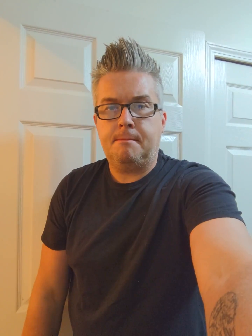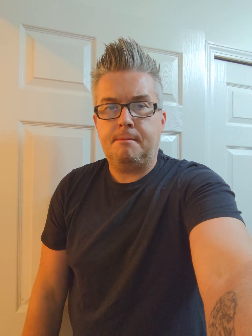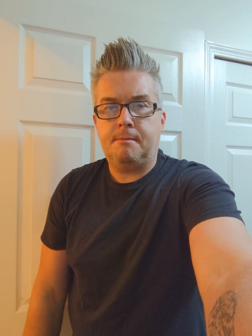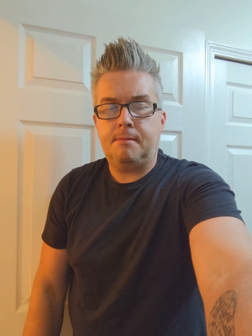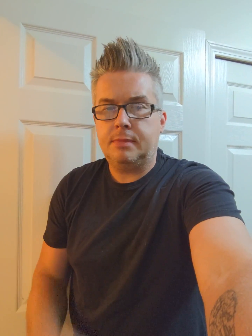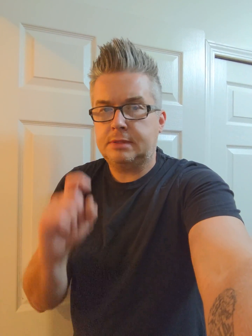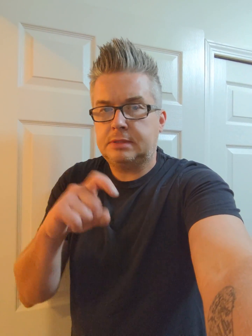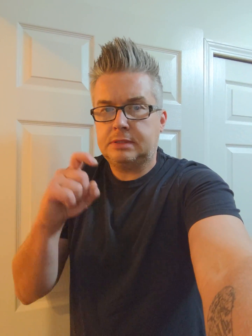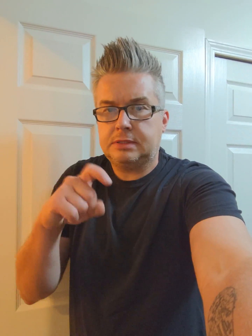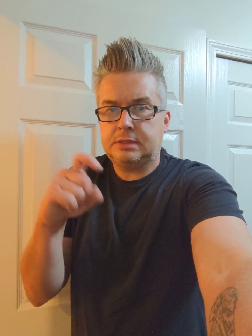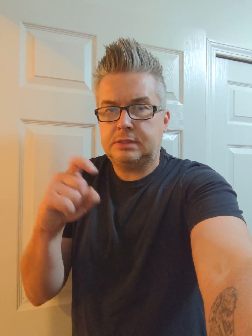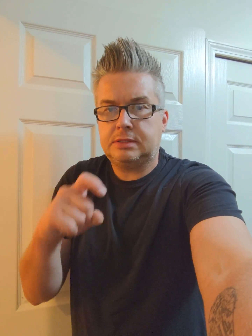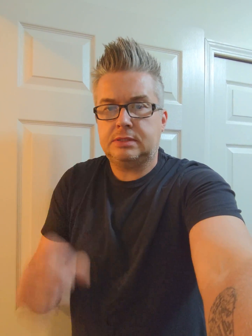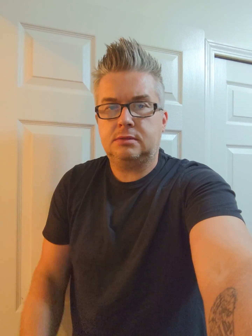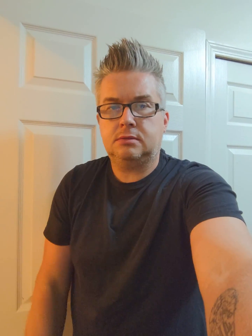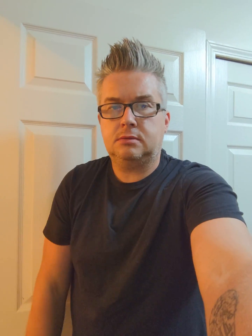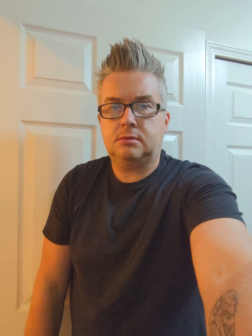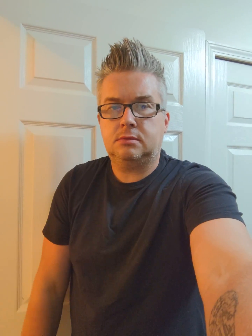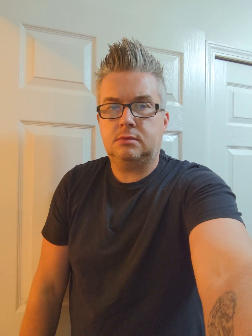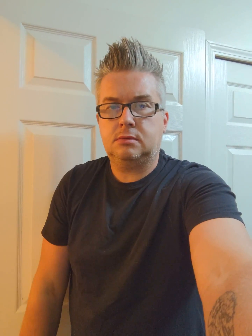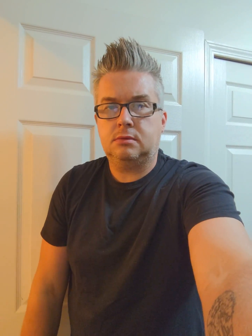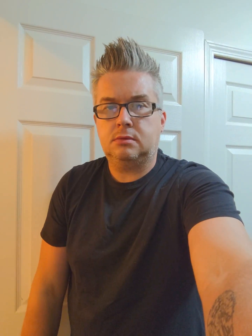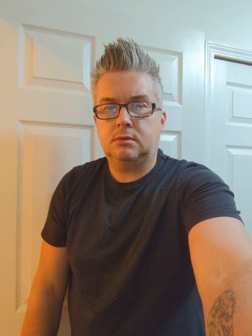should